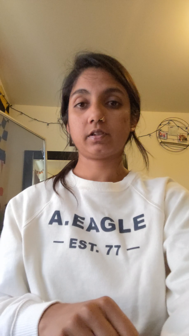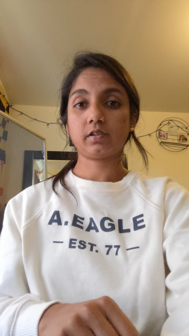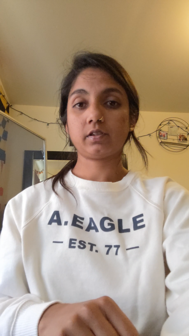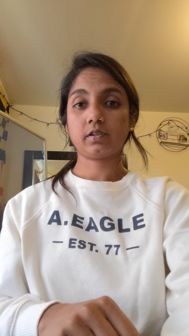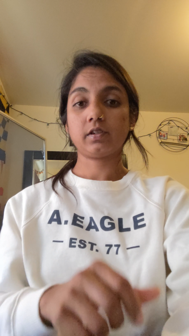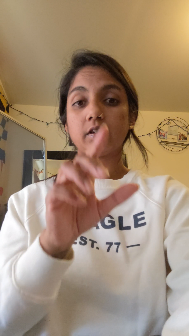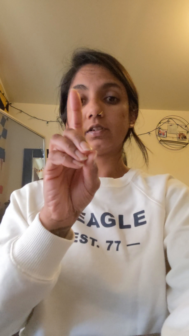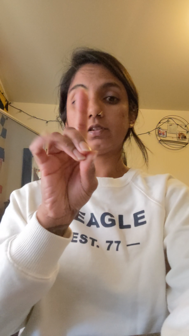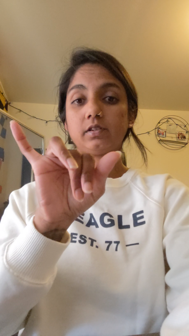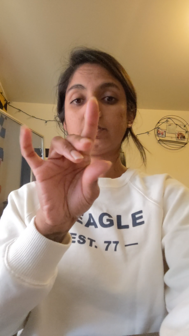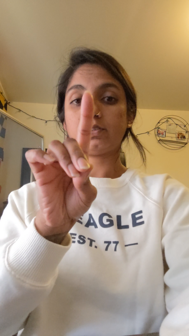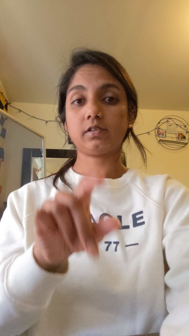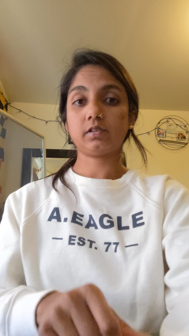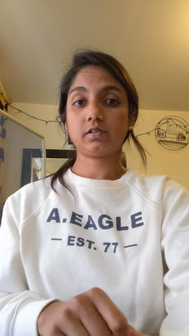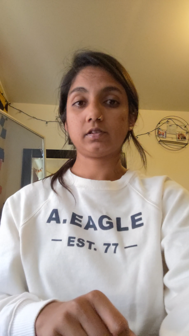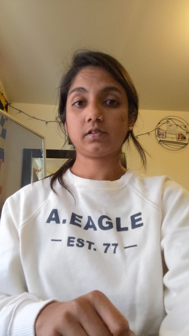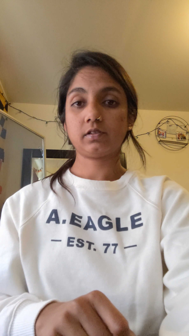did